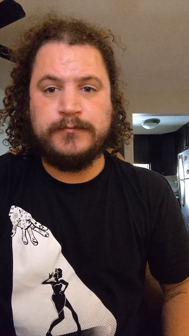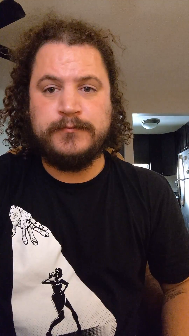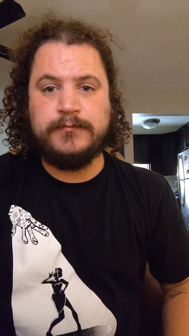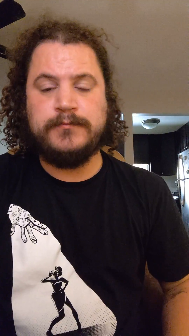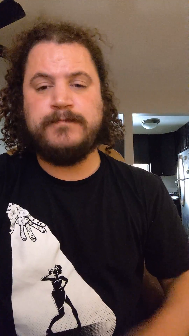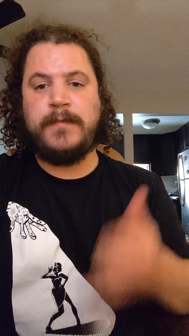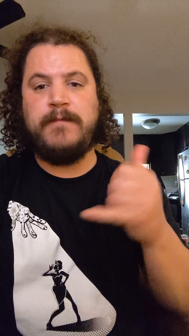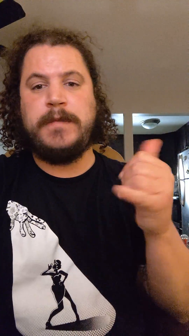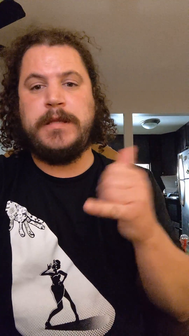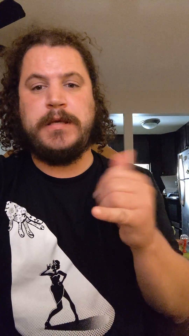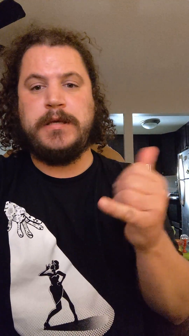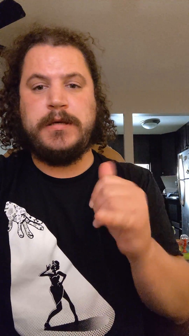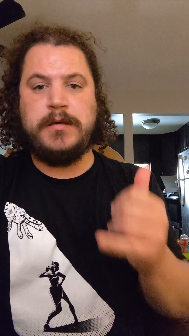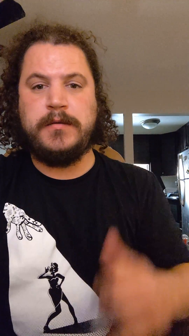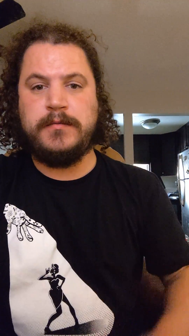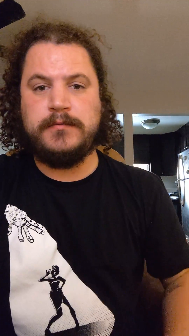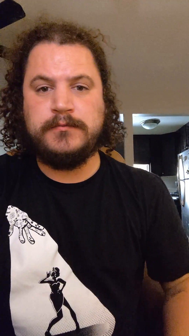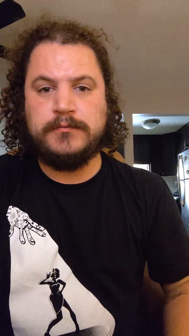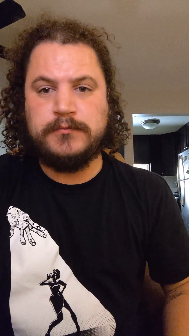play